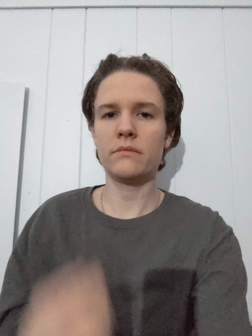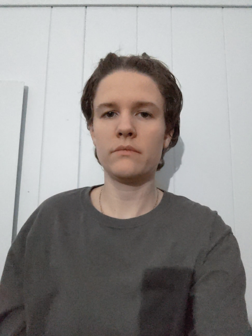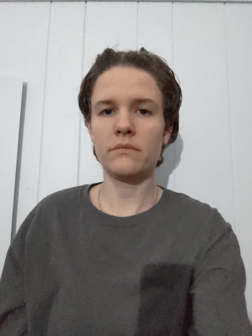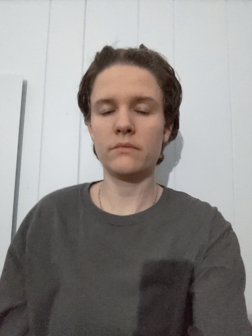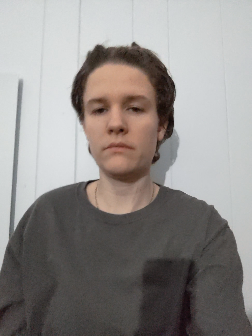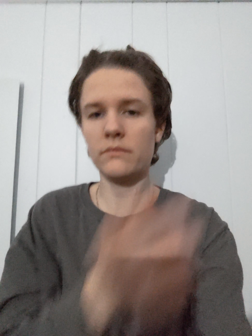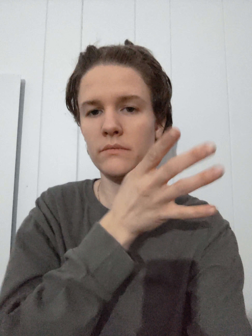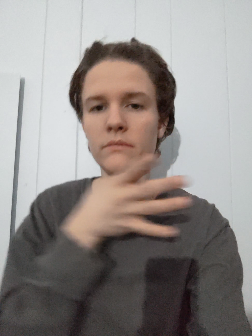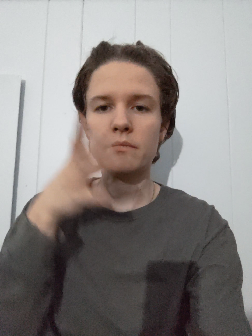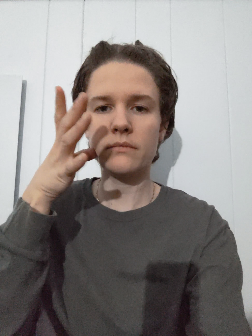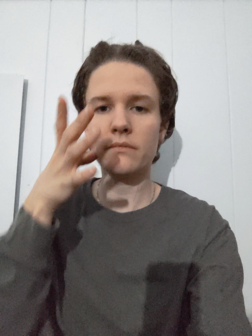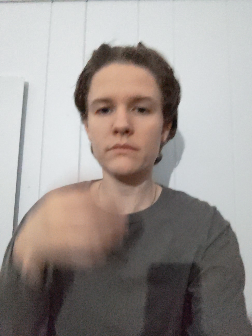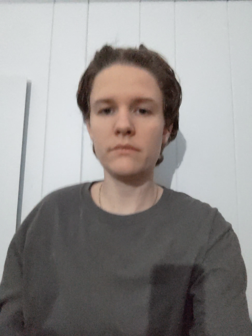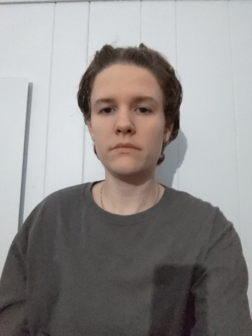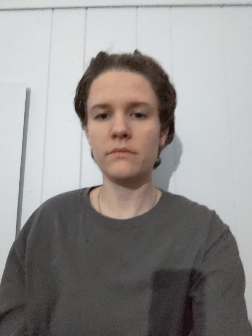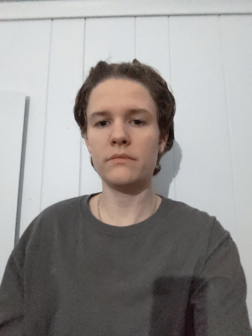farm